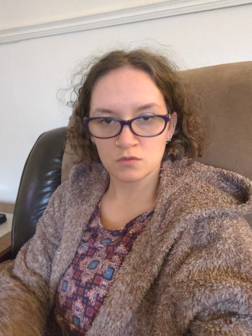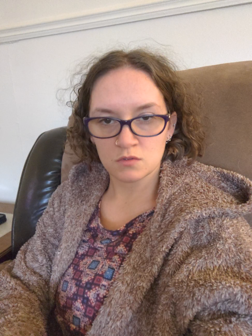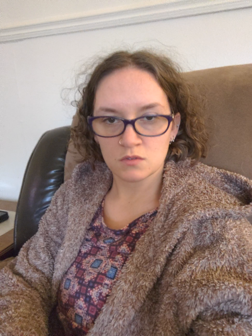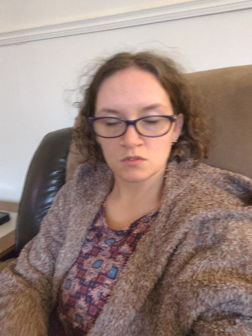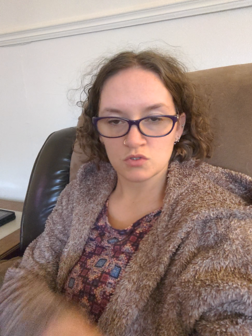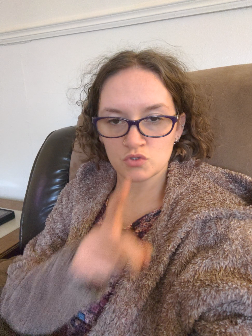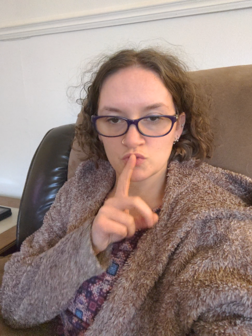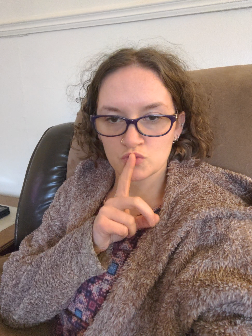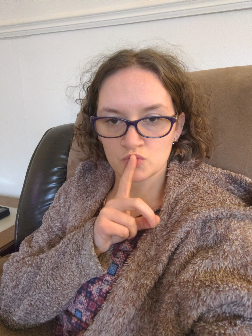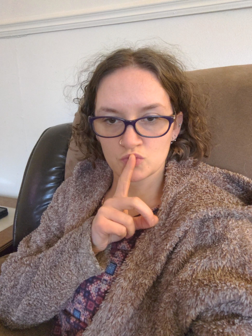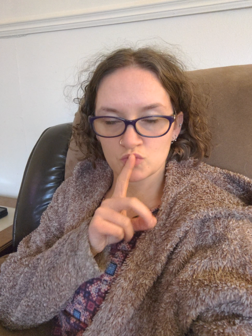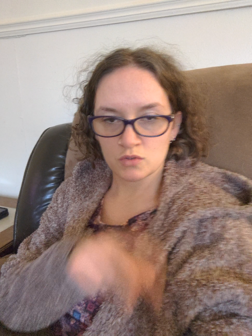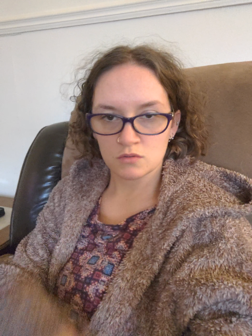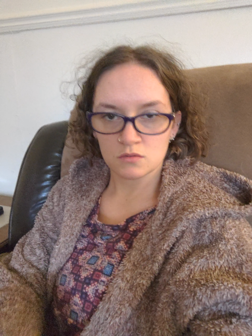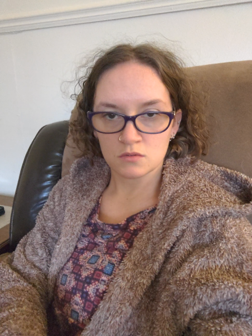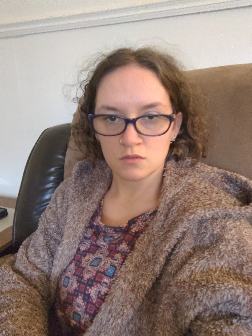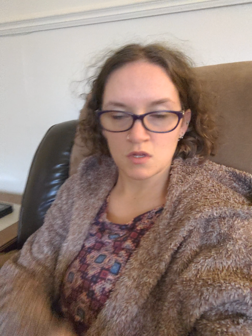shhh